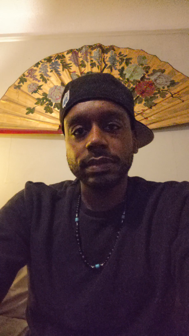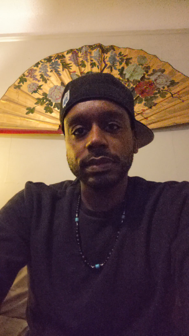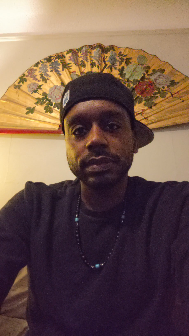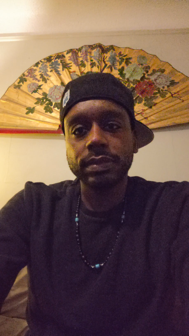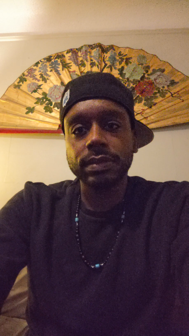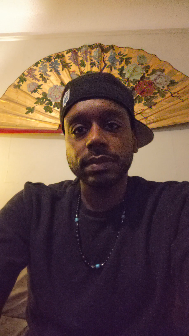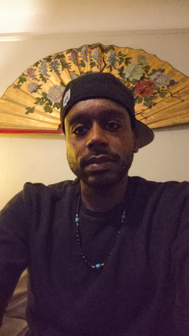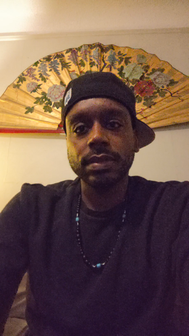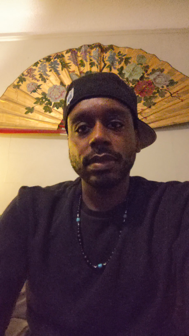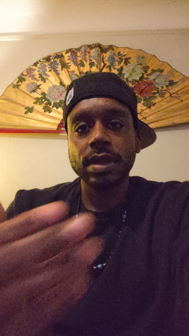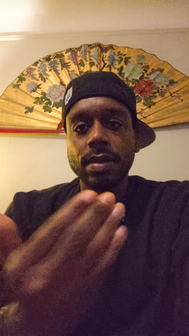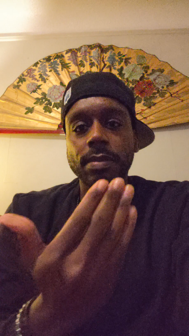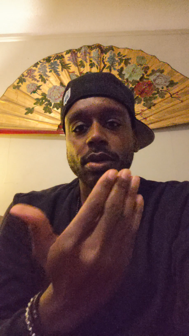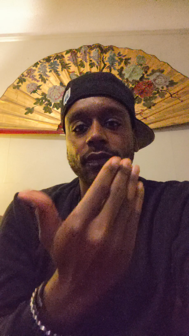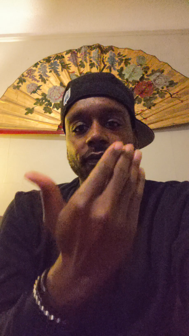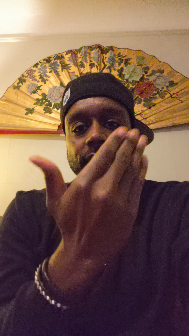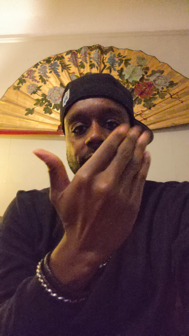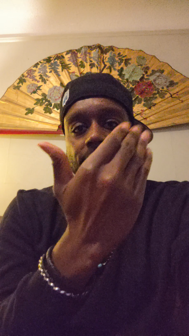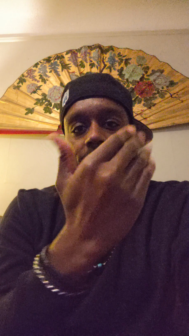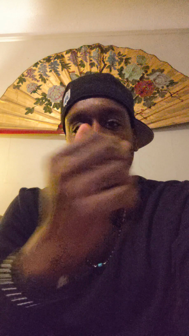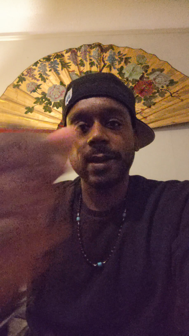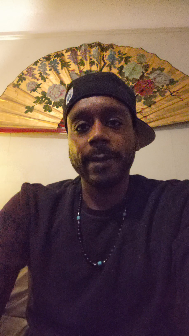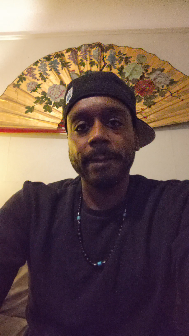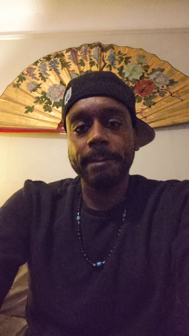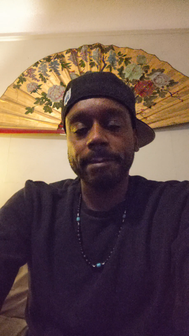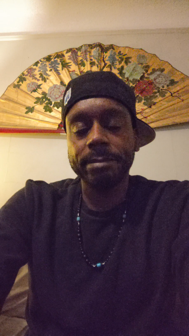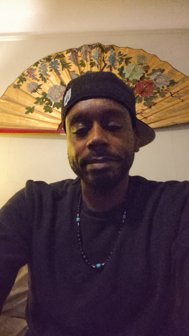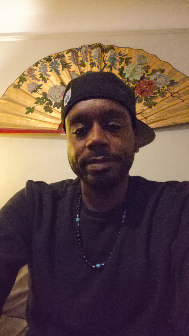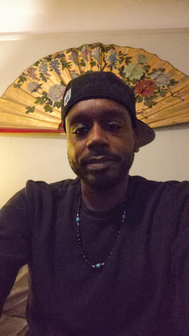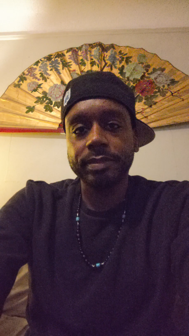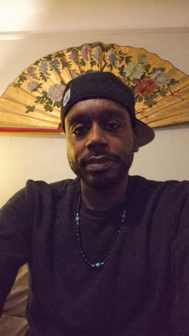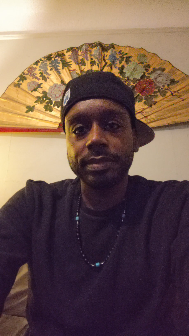butterfly